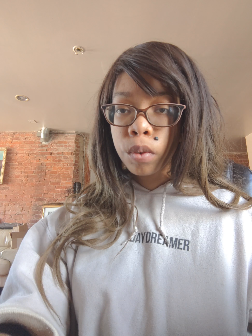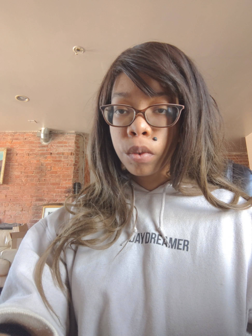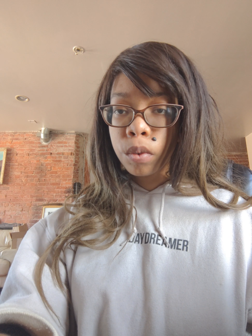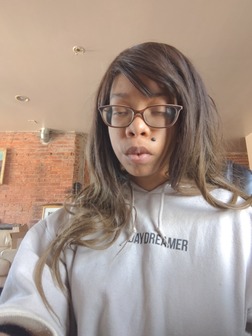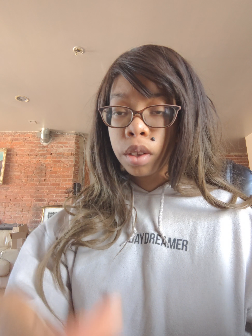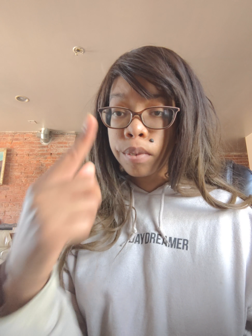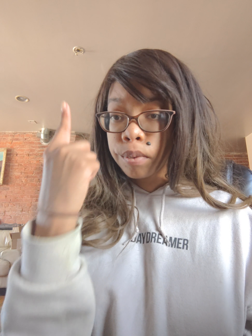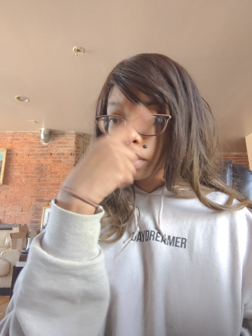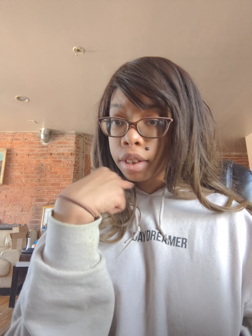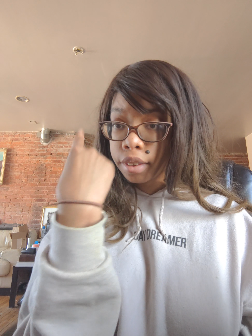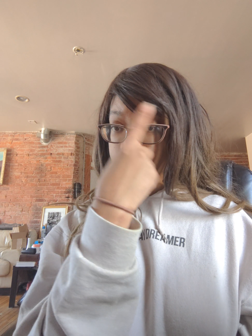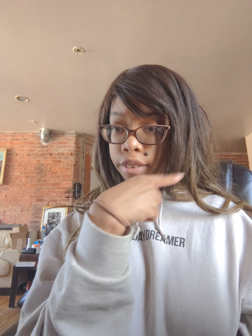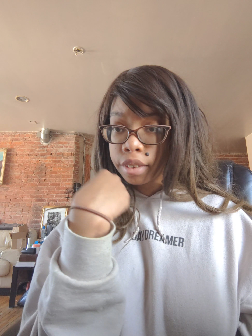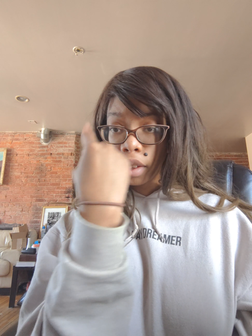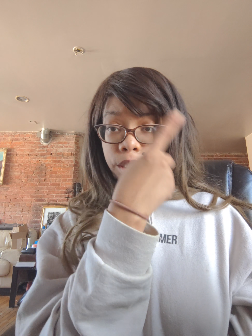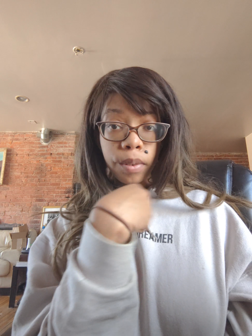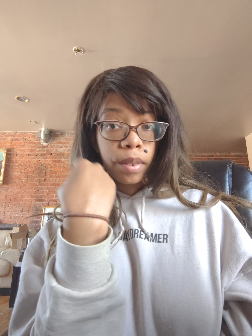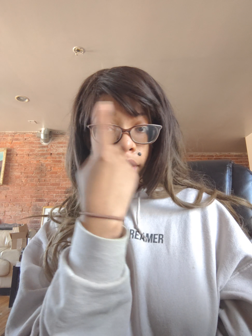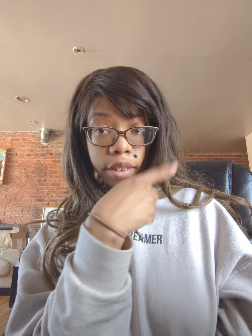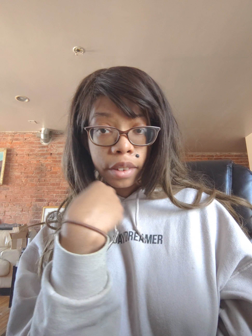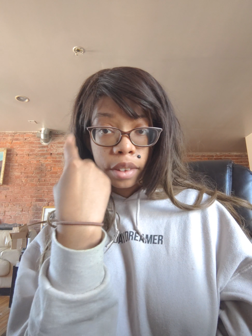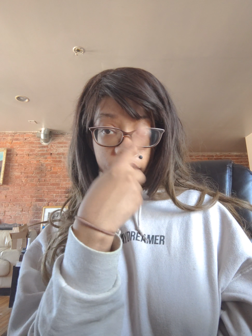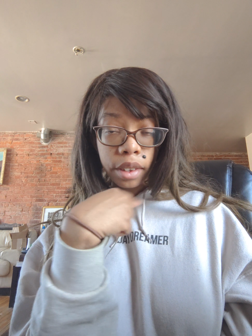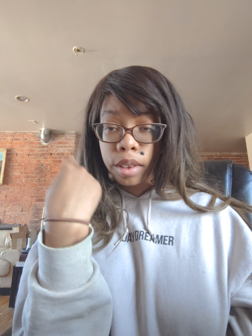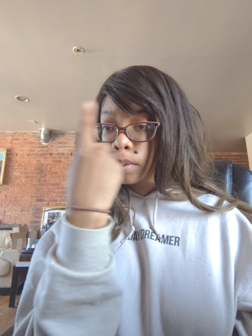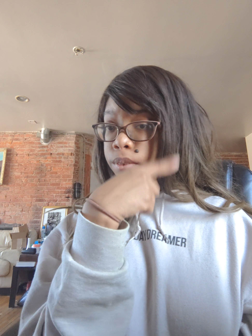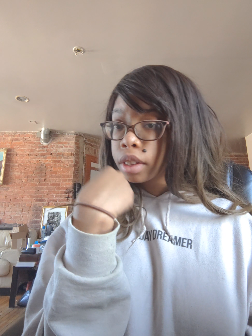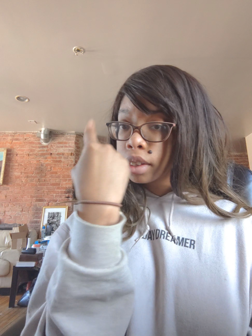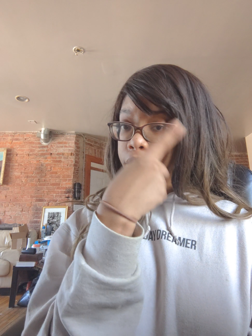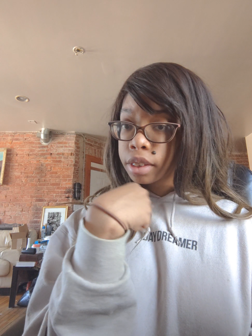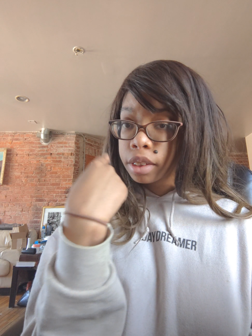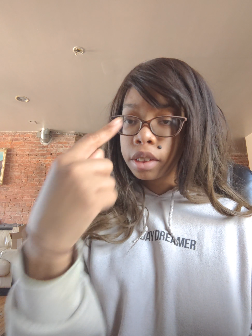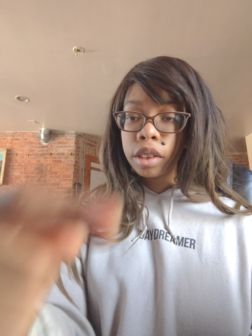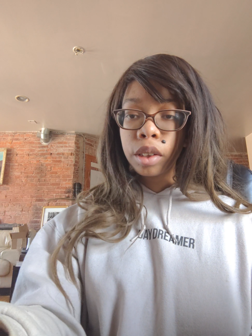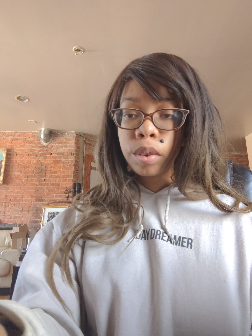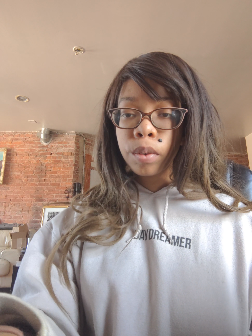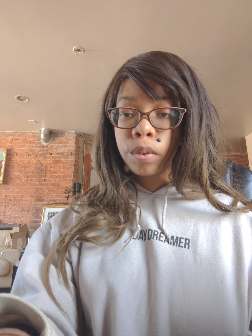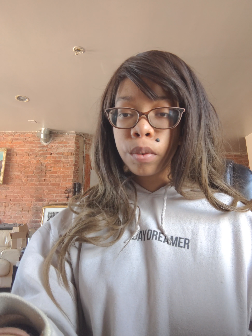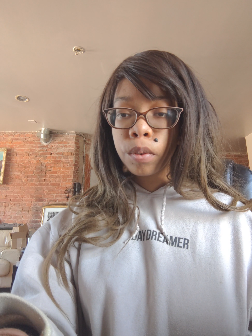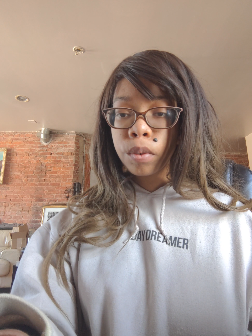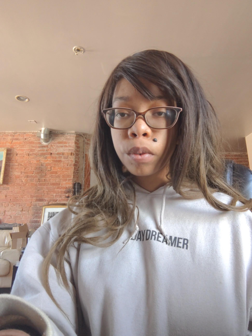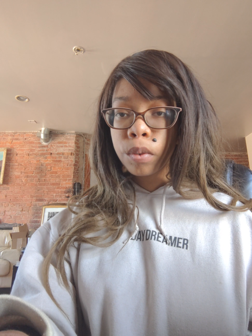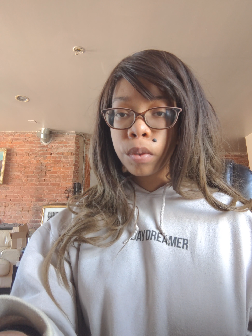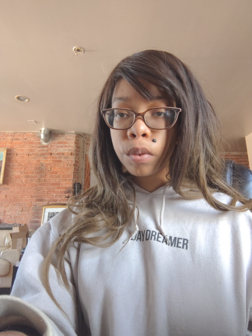face